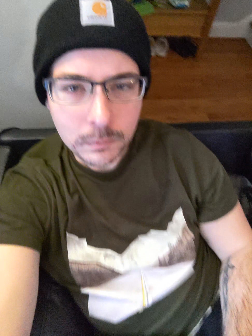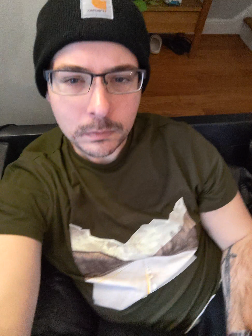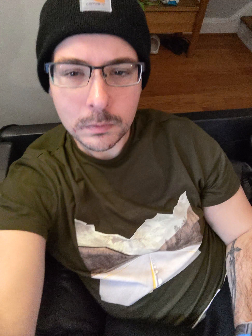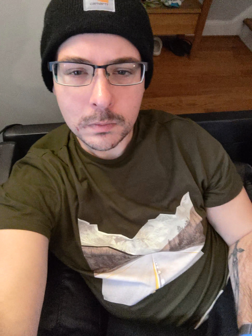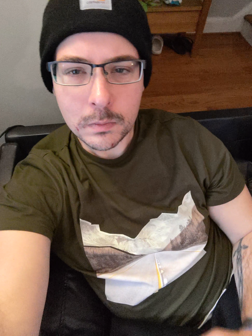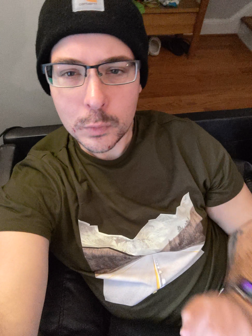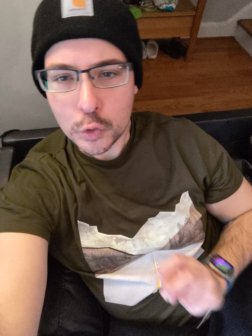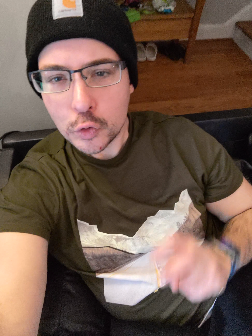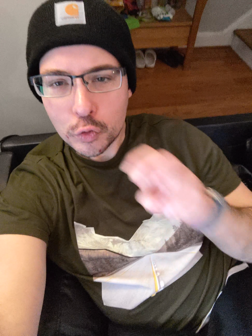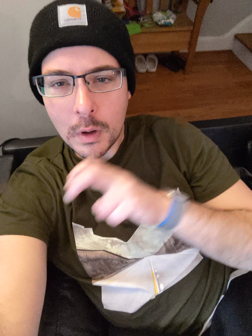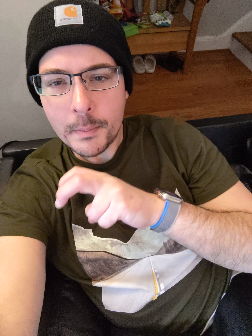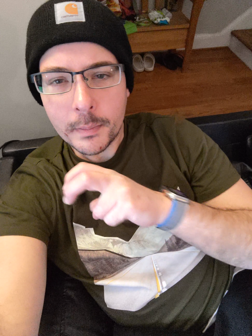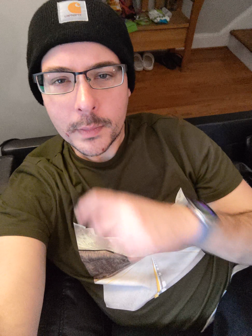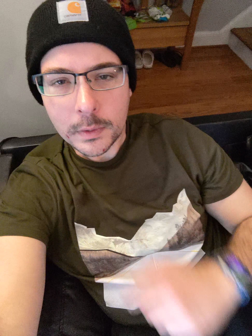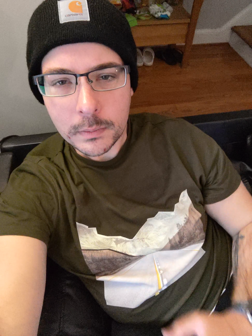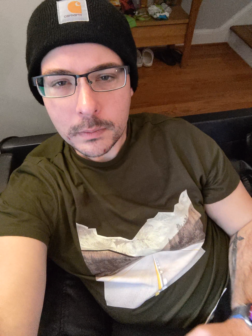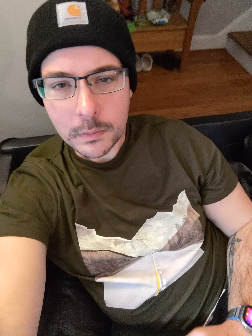jump